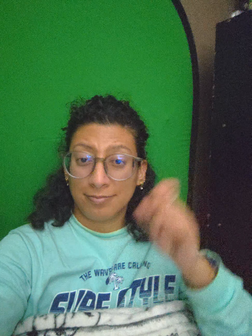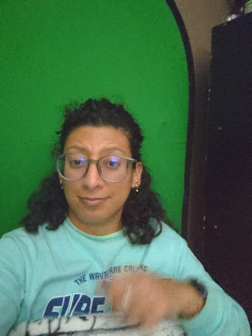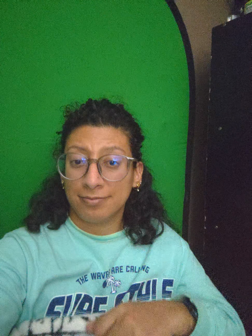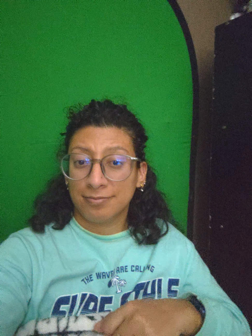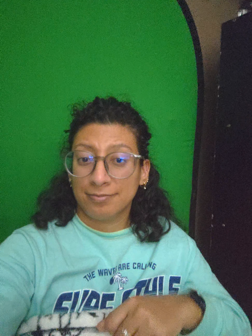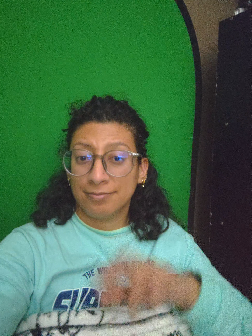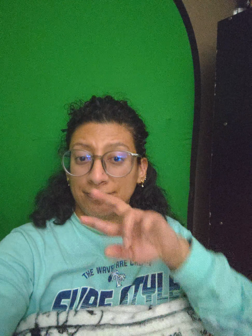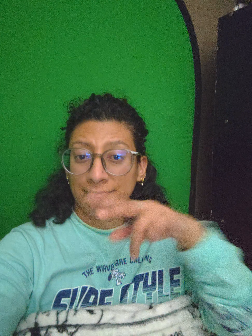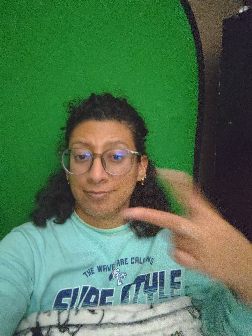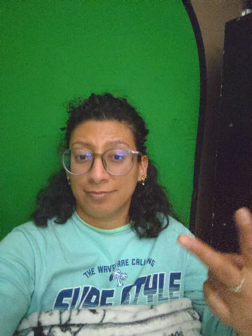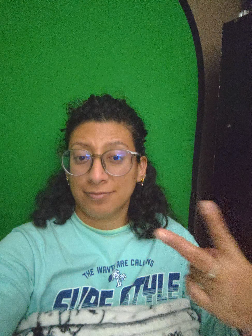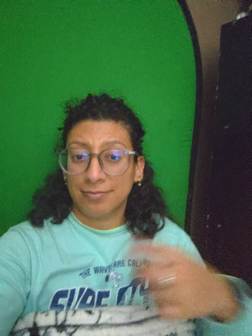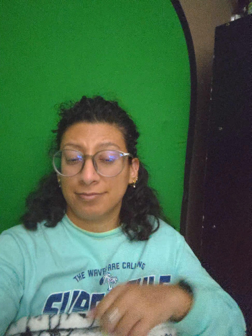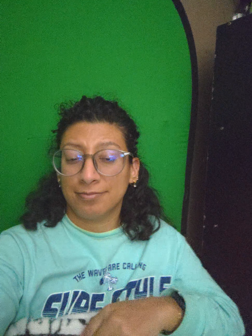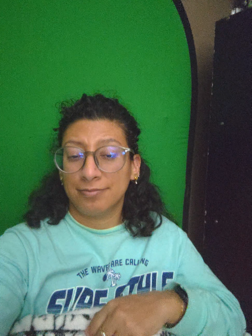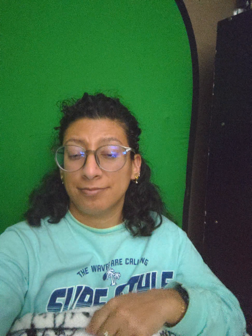fall